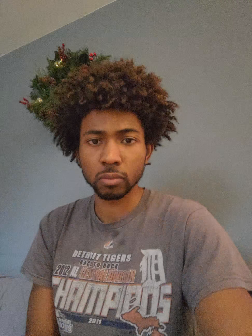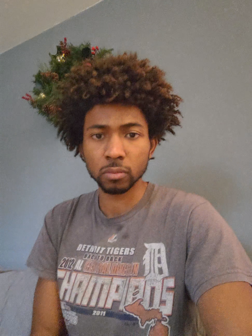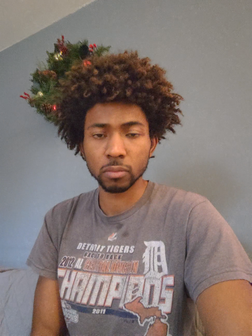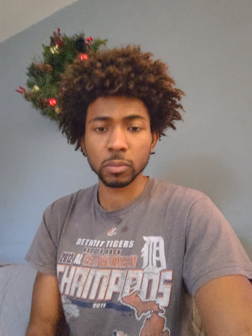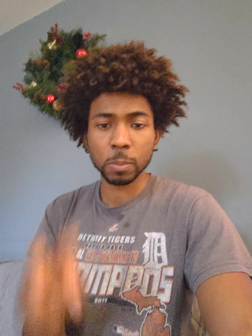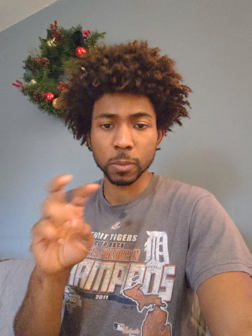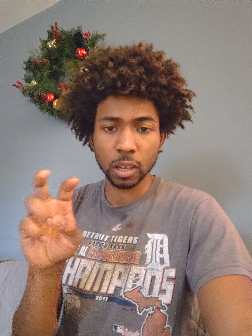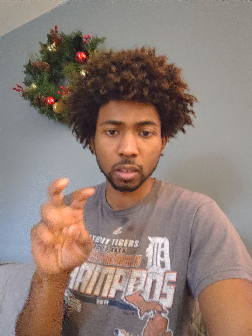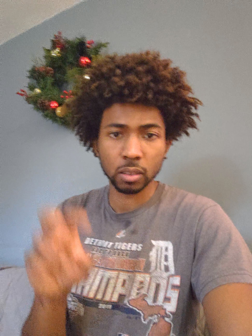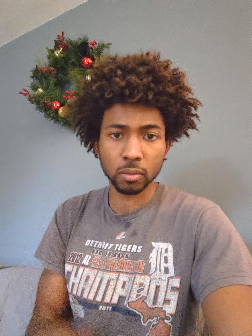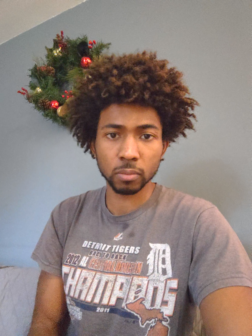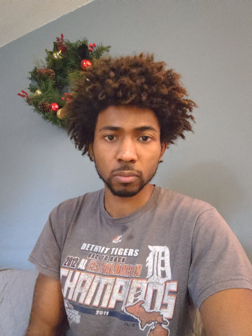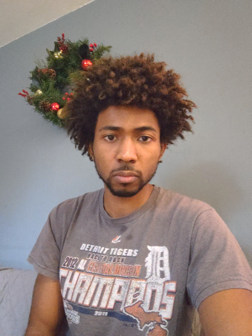pizza